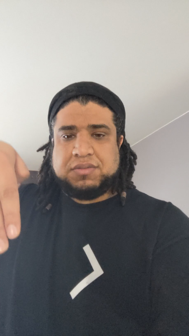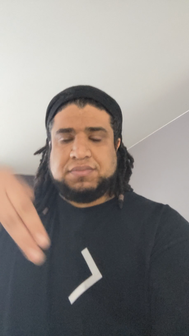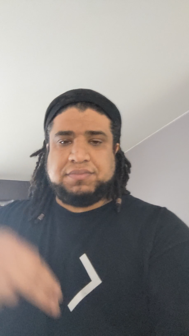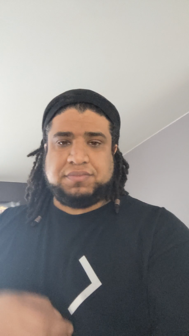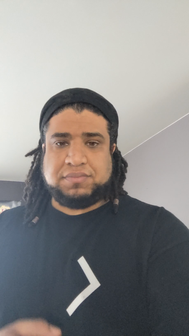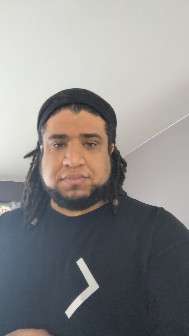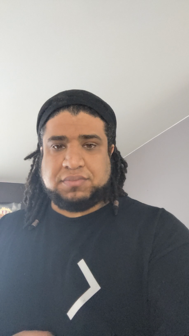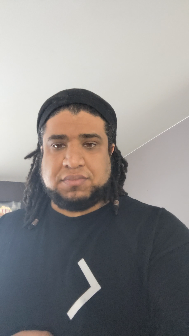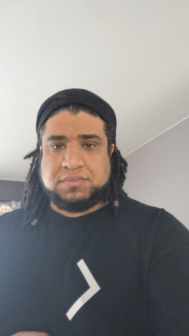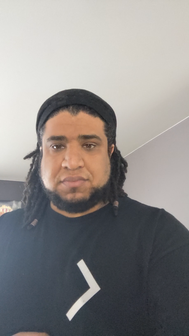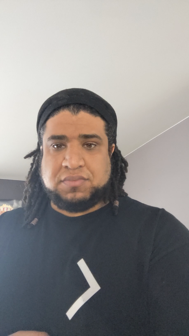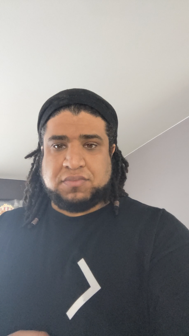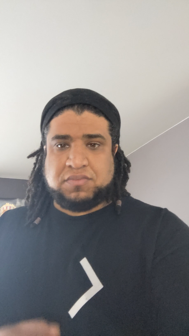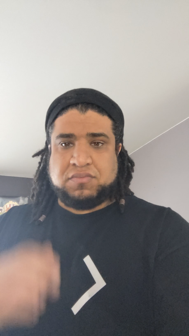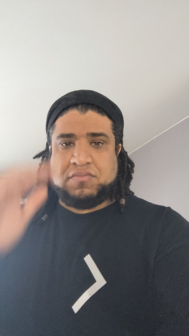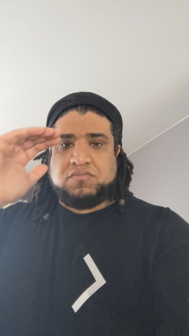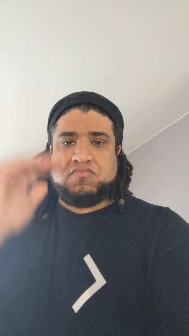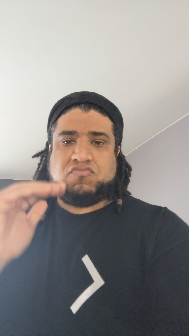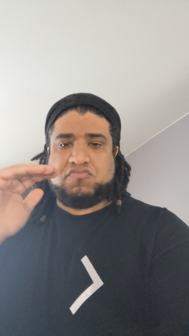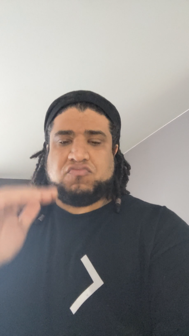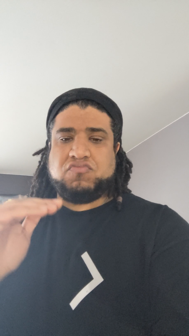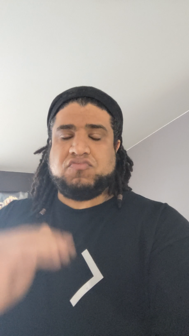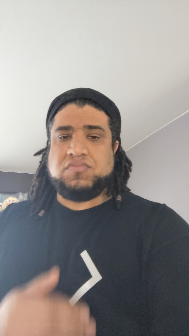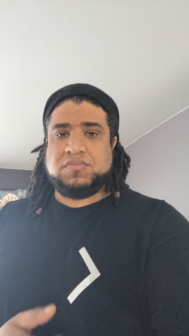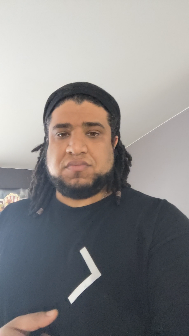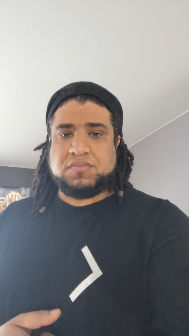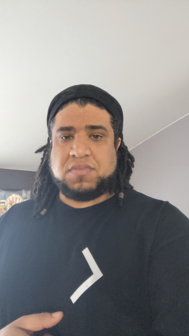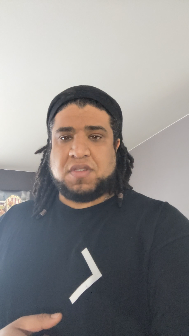short